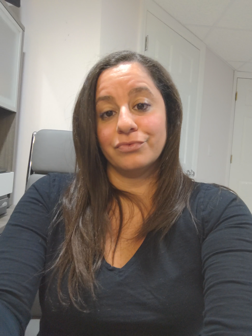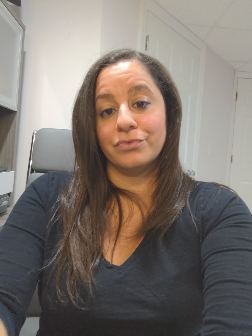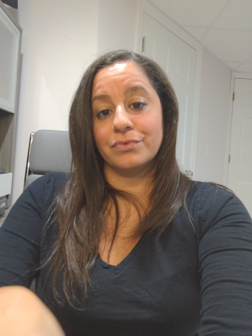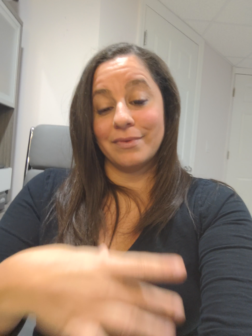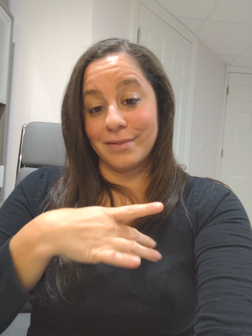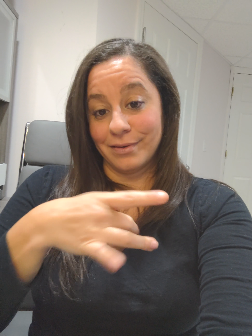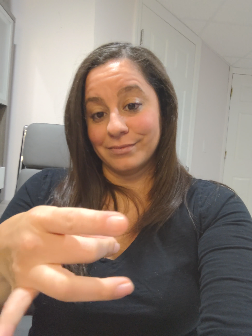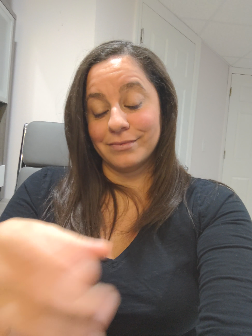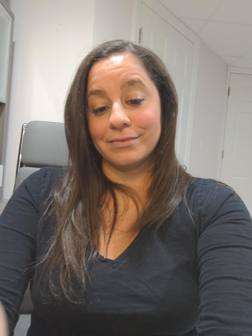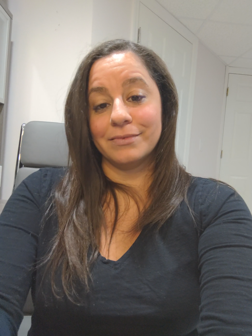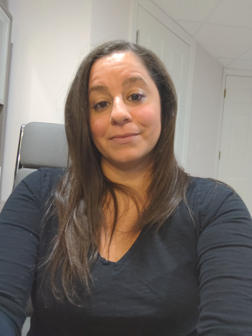like